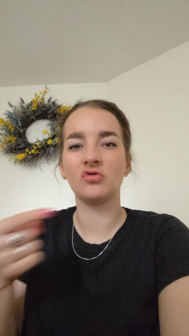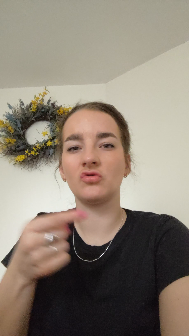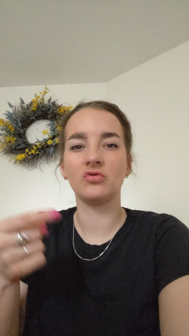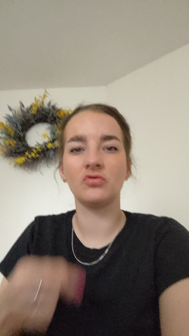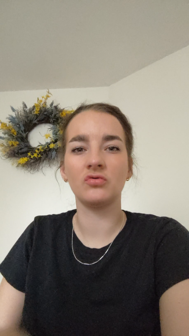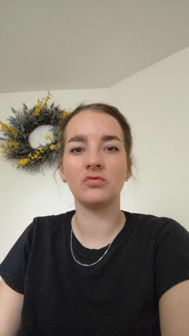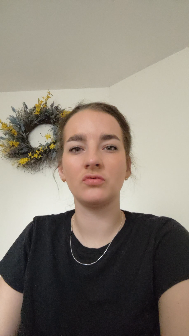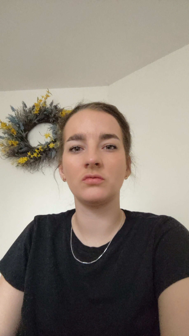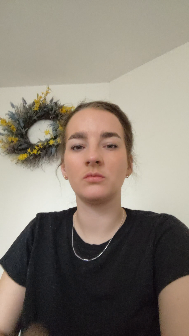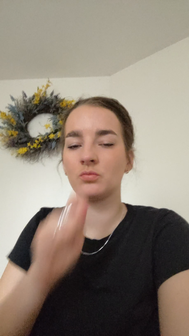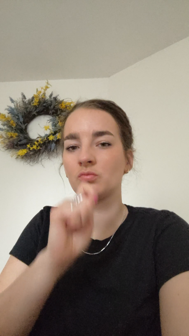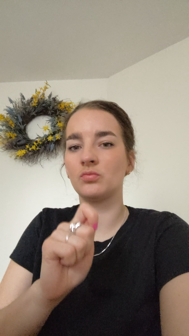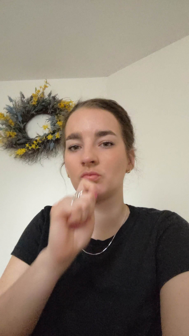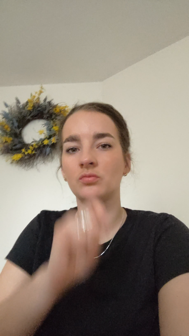popsicle